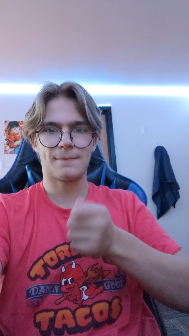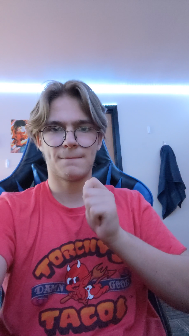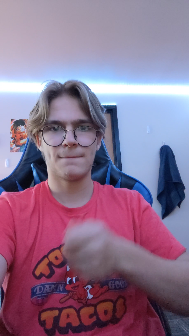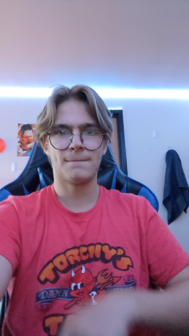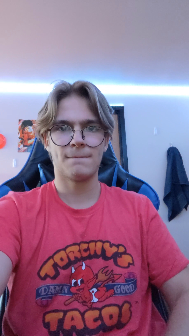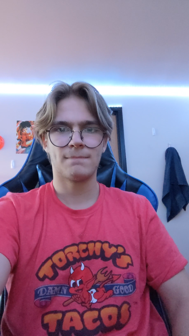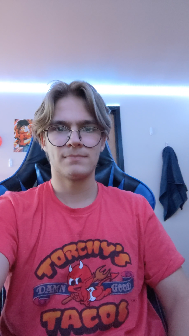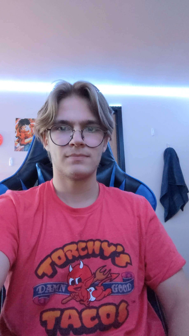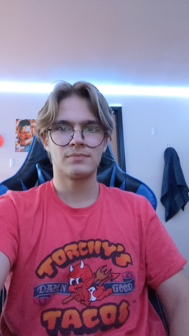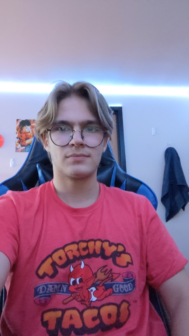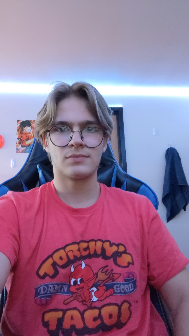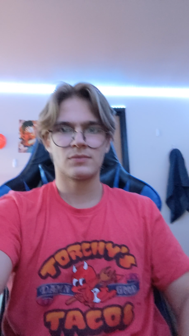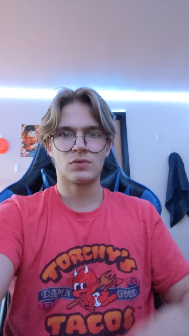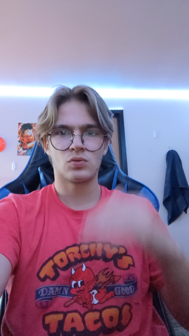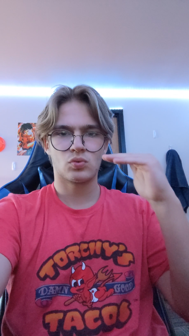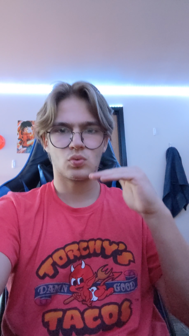short